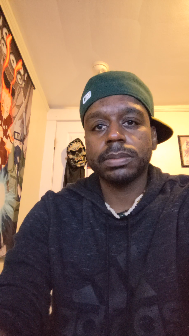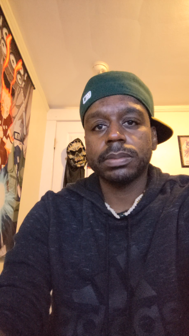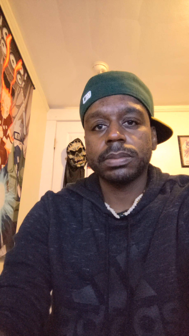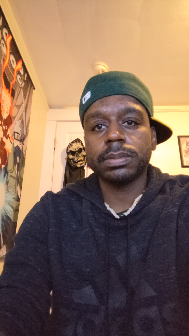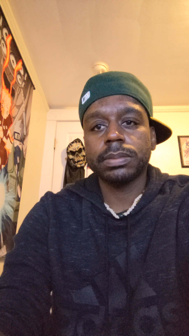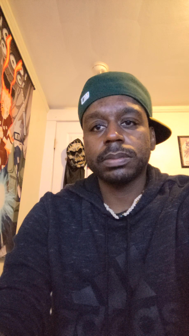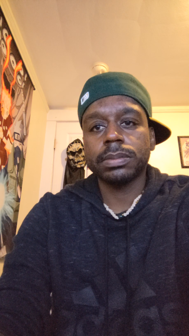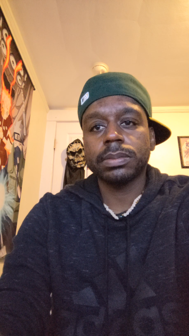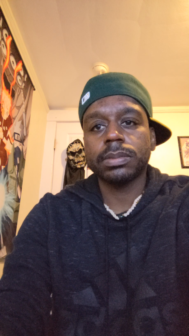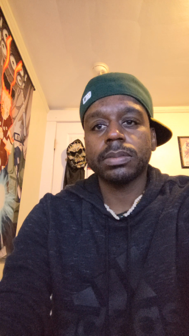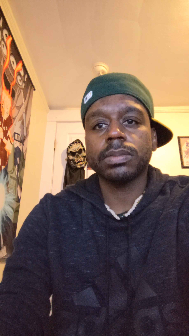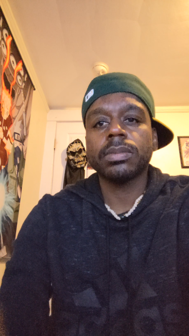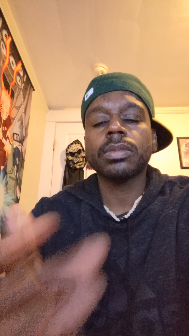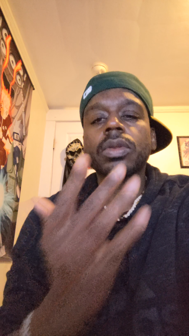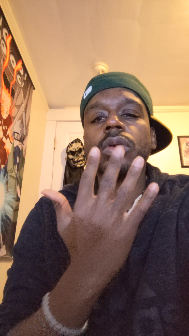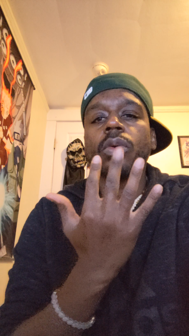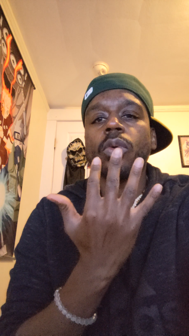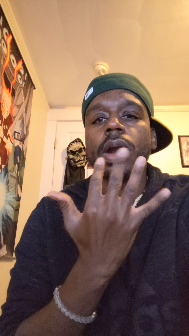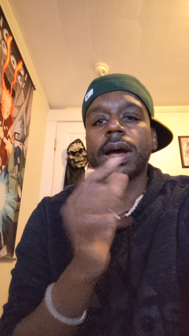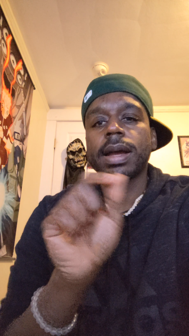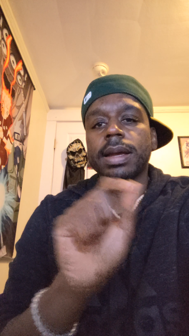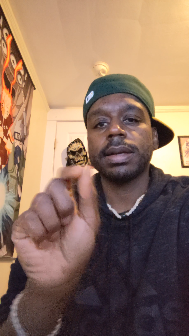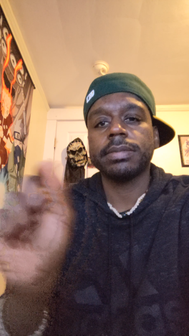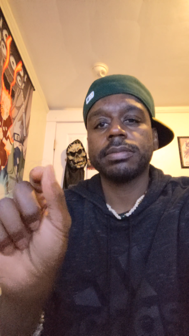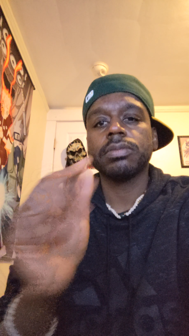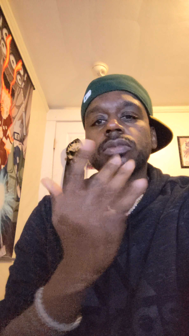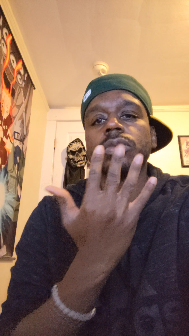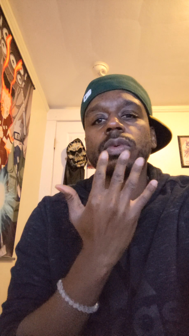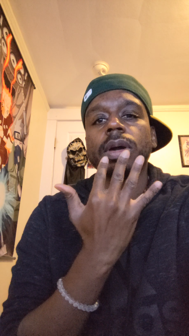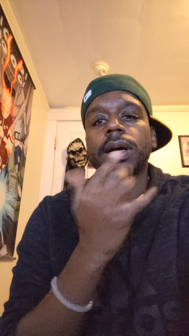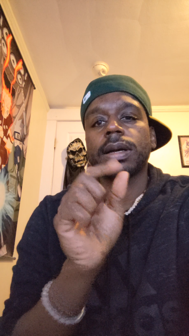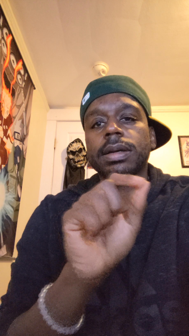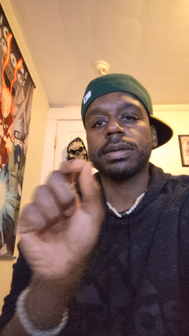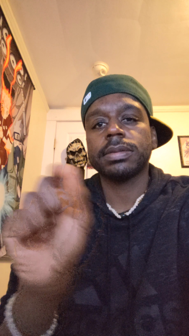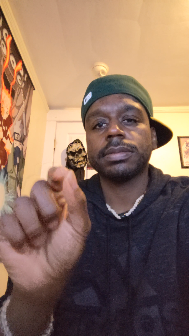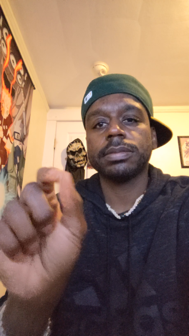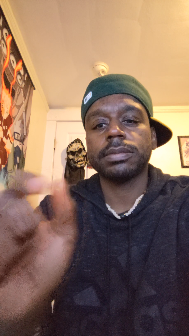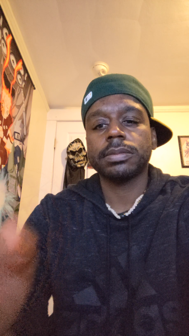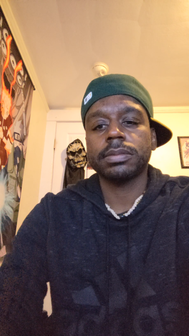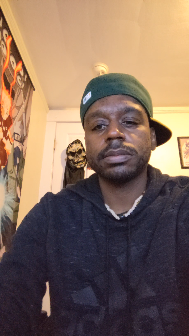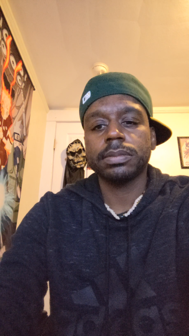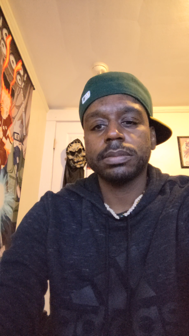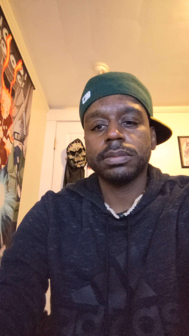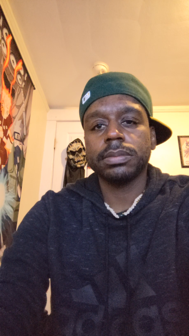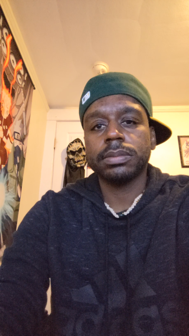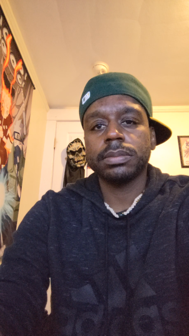crayon